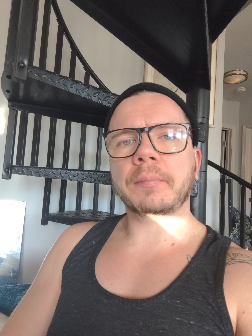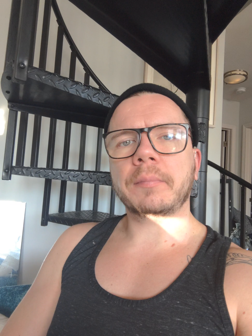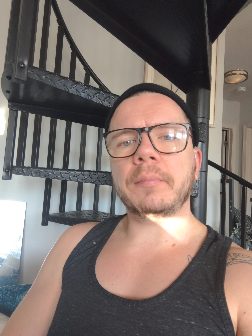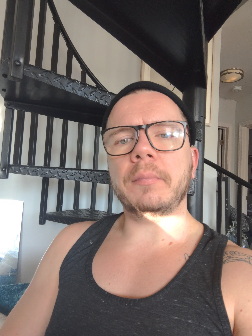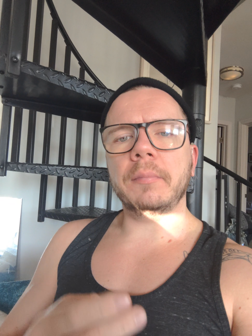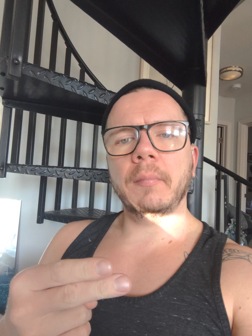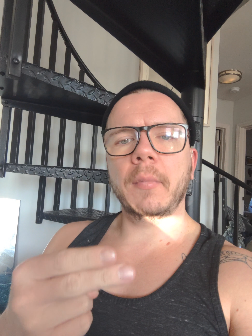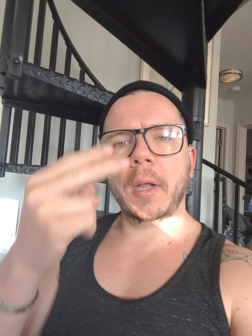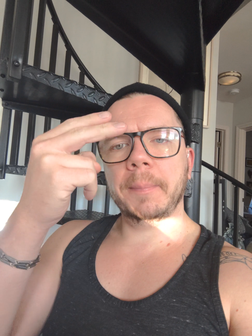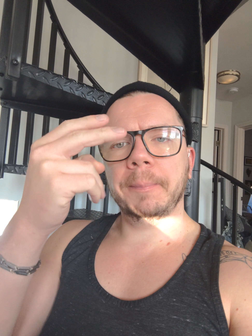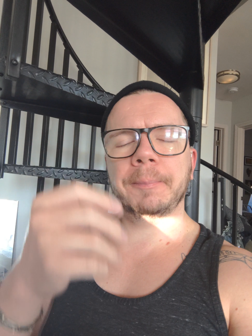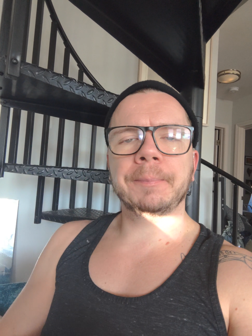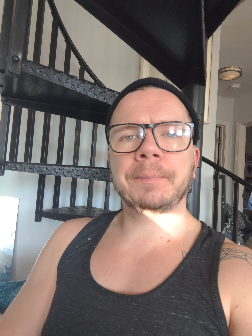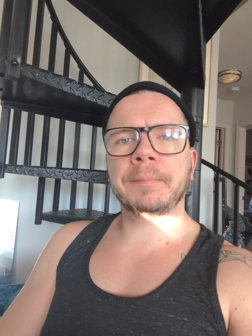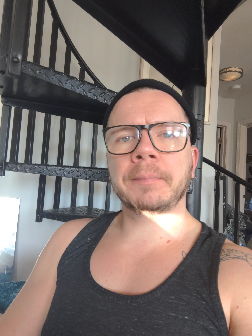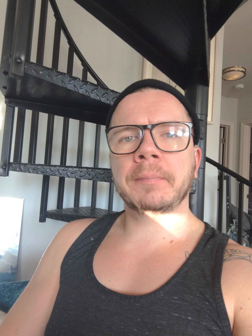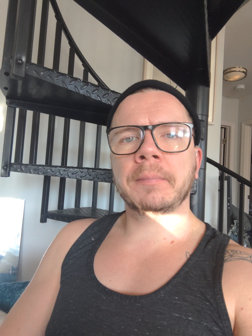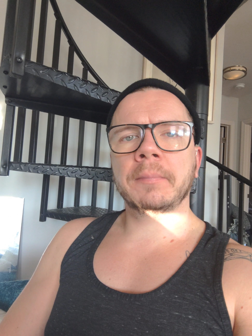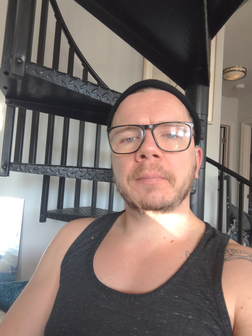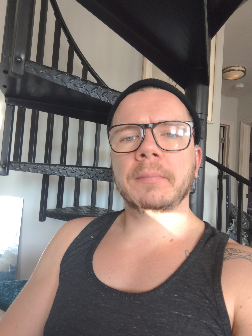high